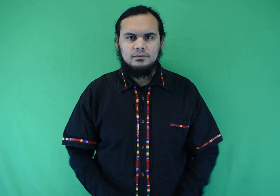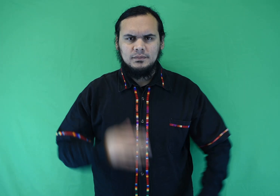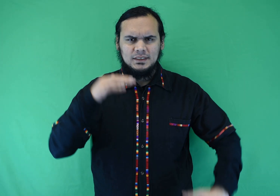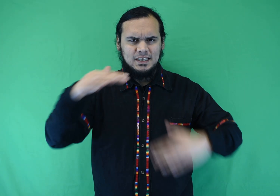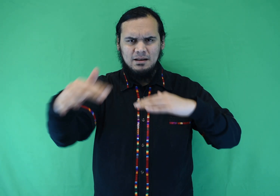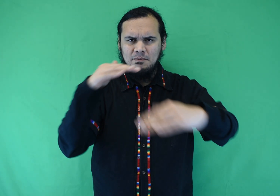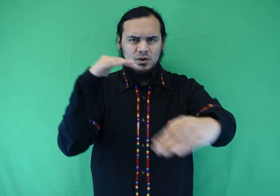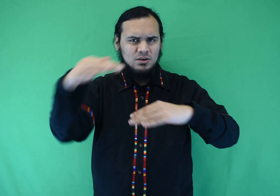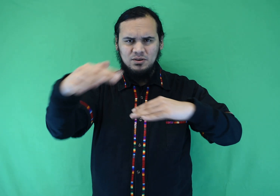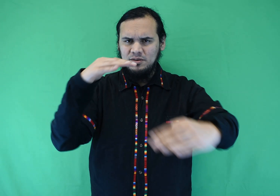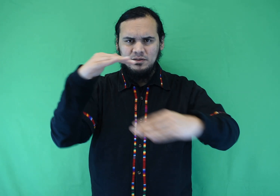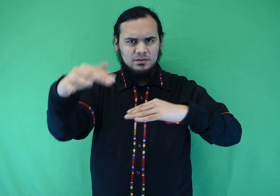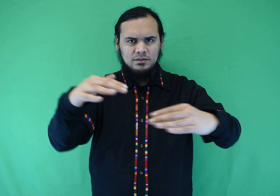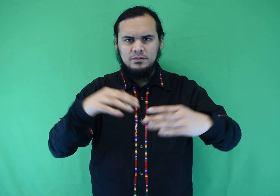temblor